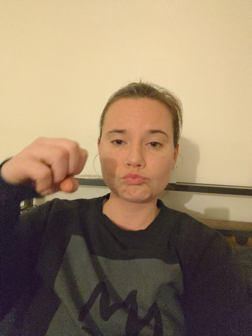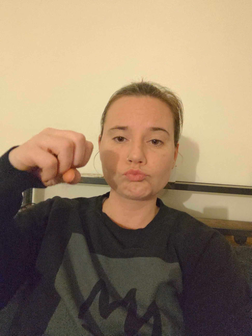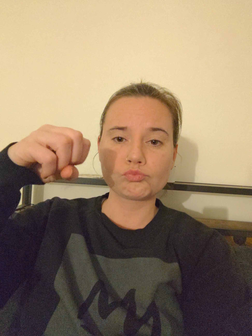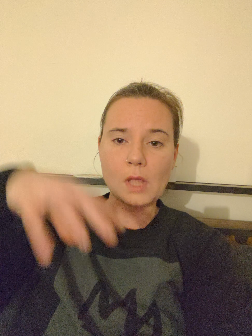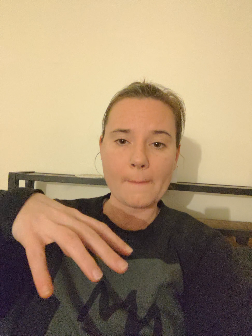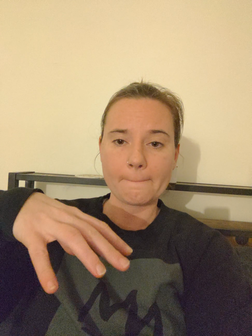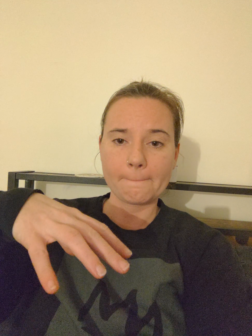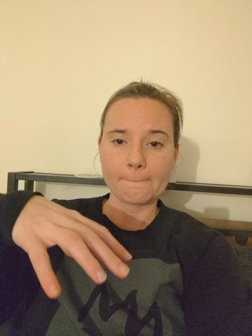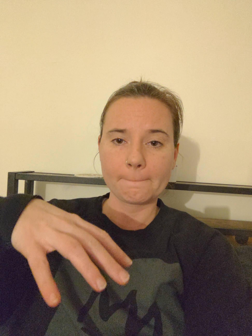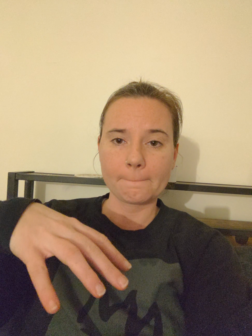drop